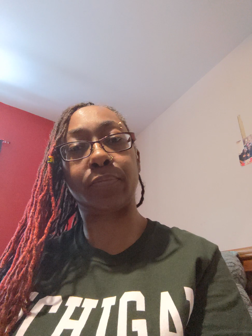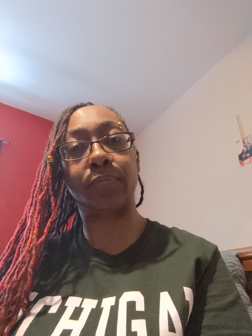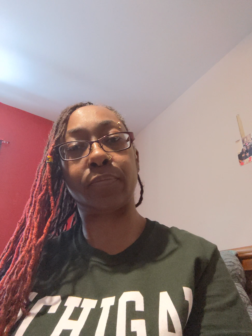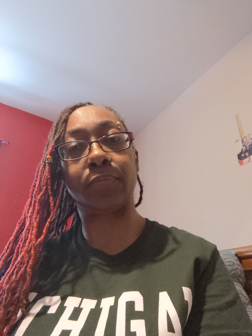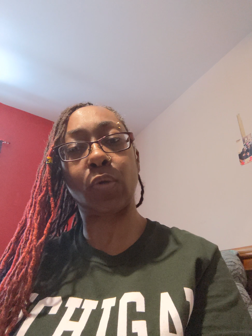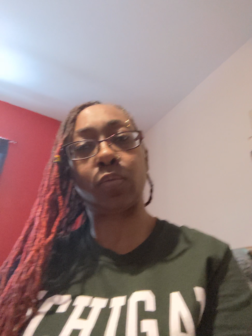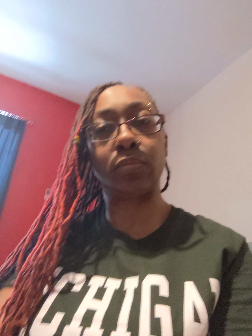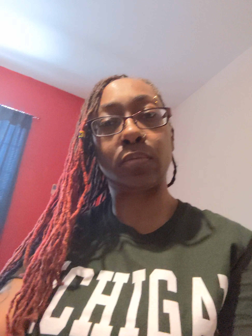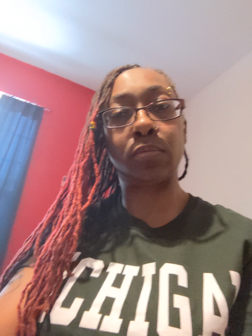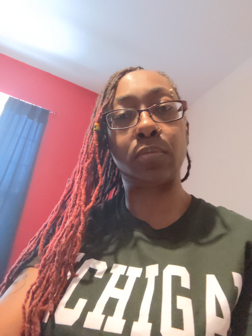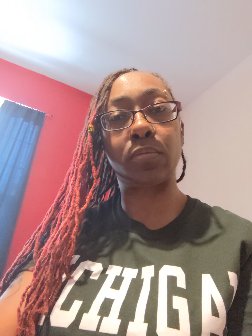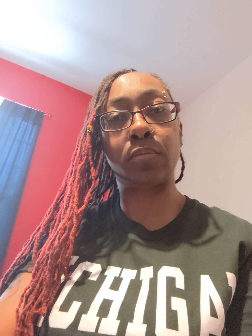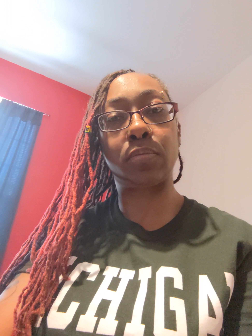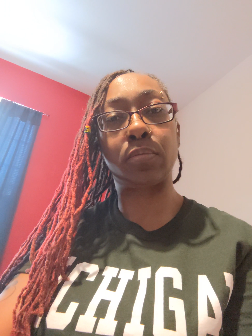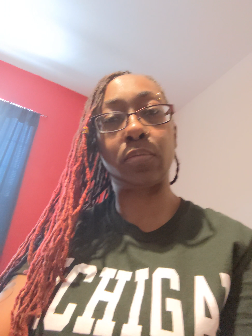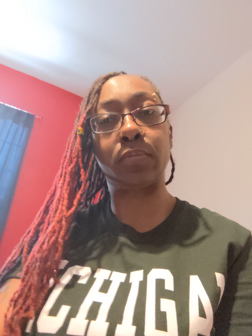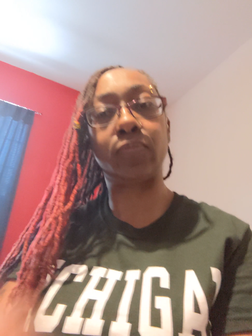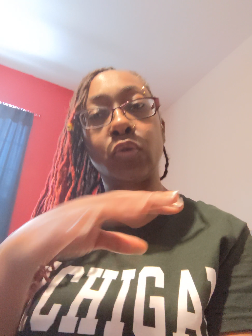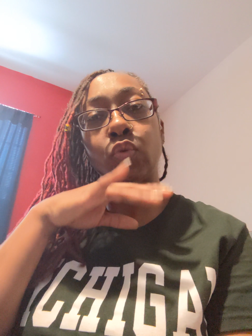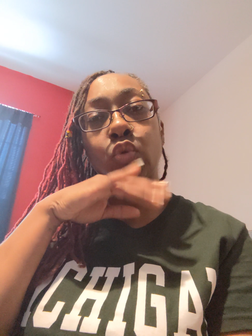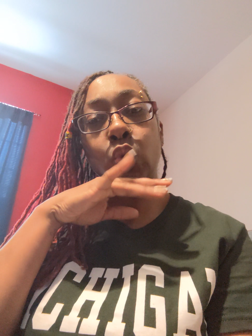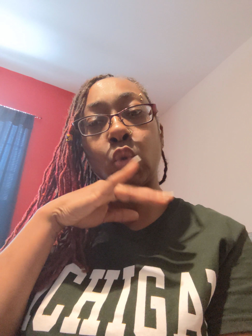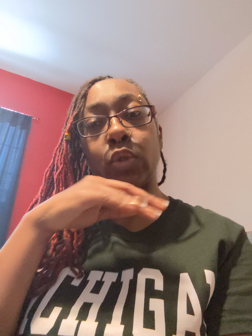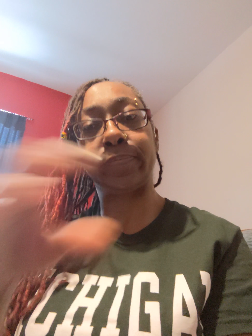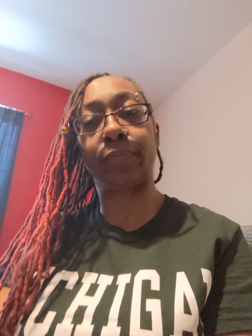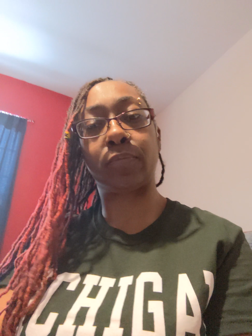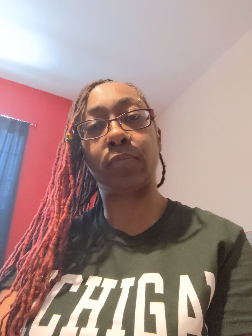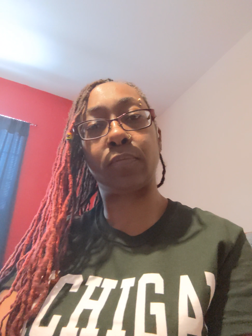dirty